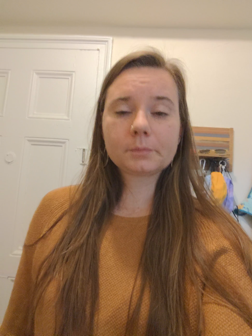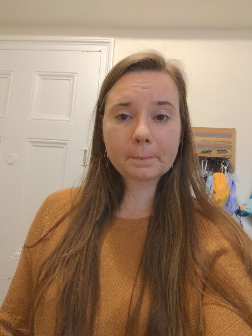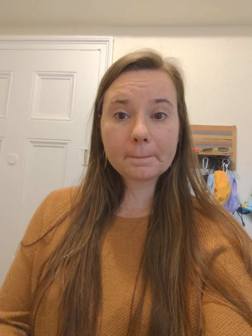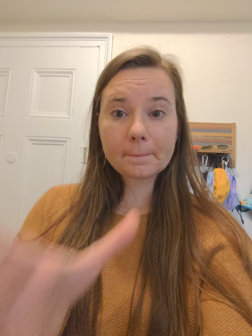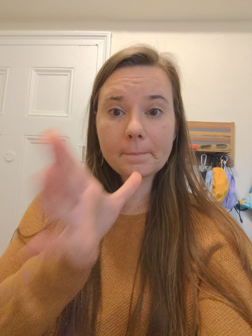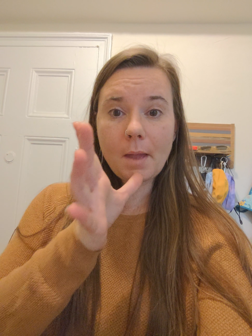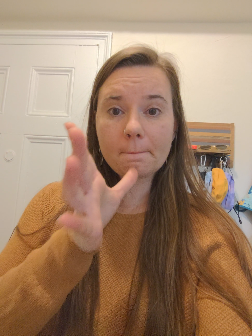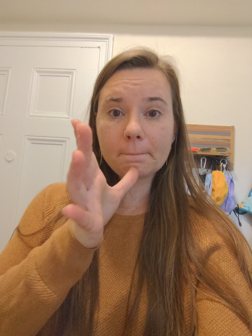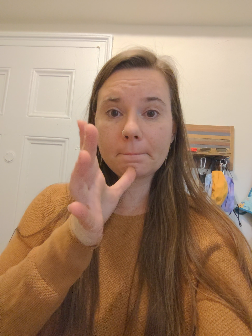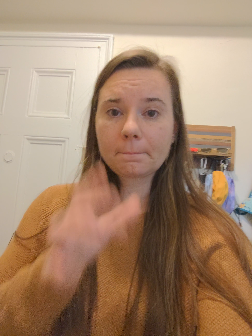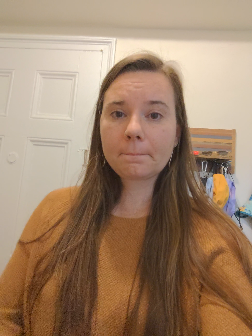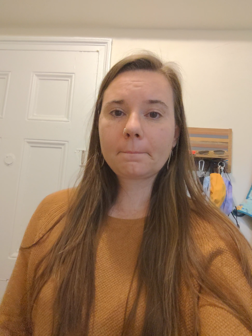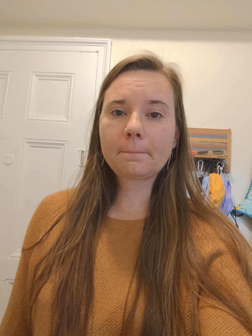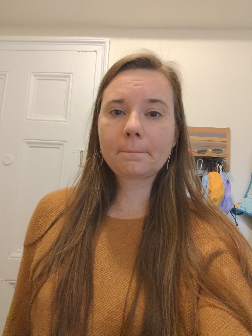mom